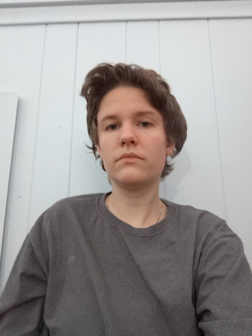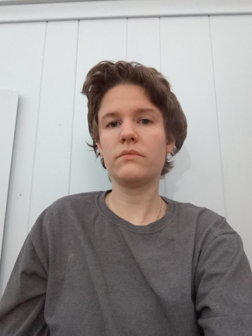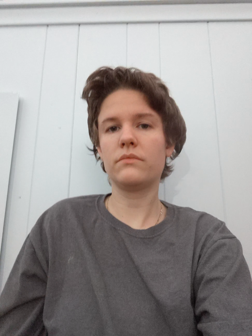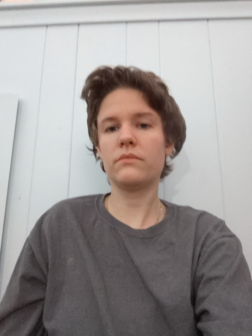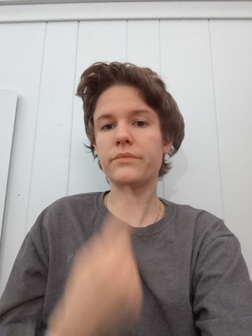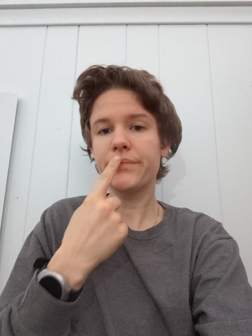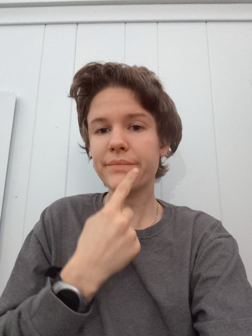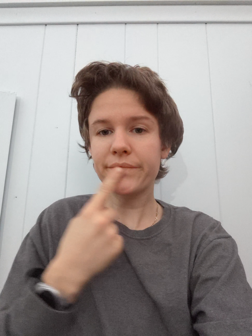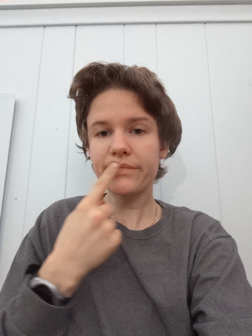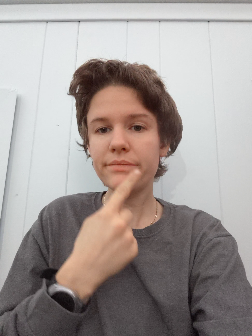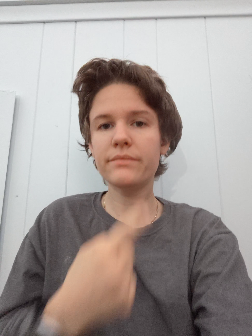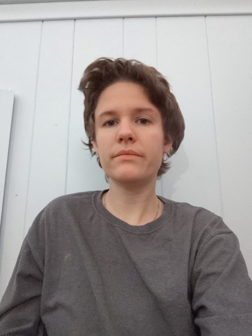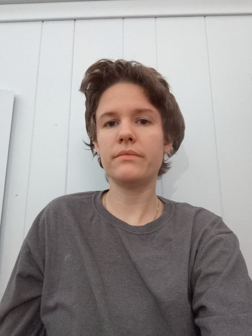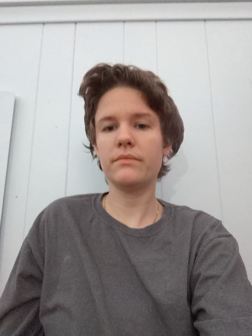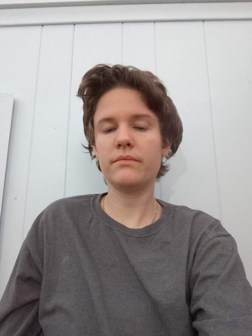lips